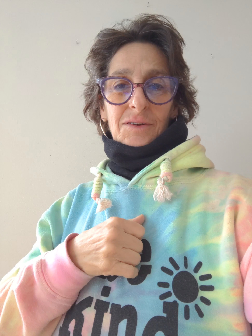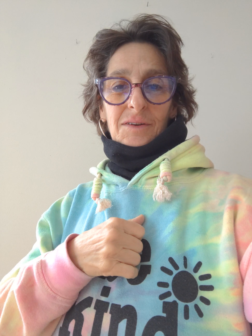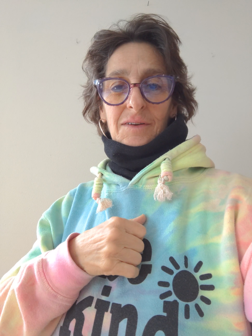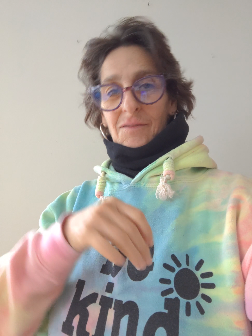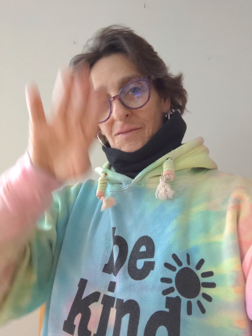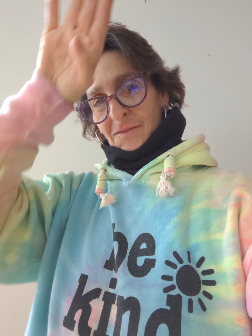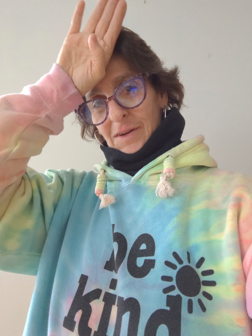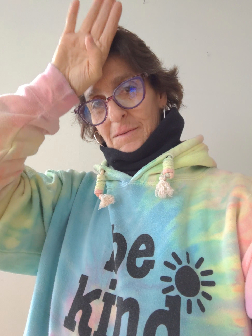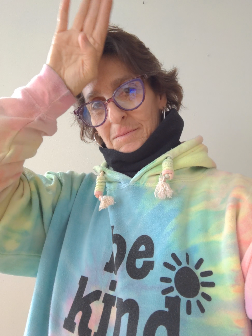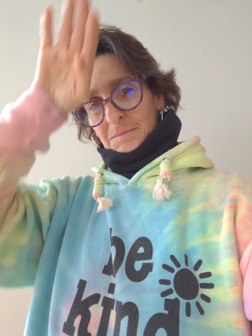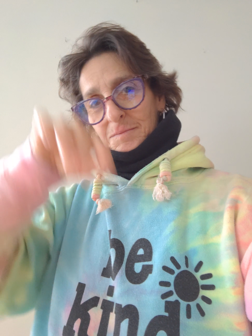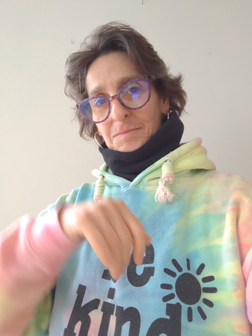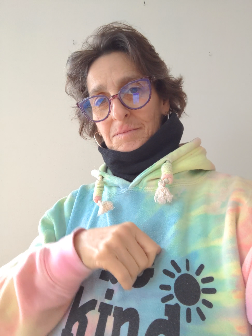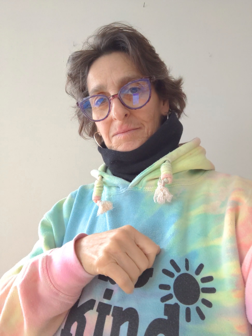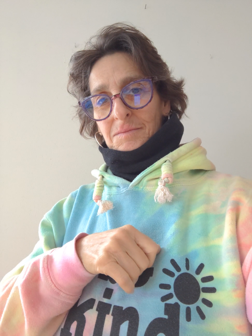fireman